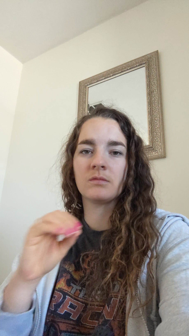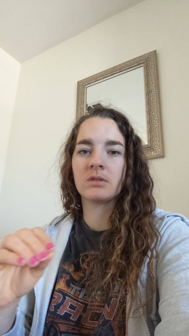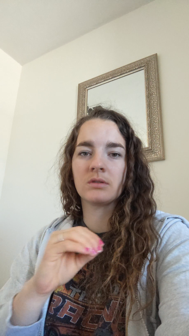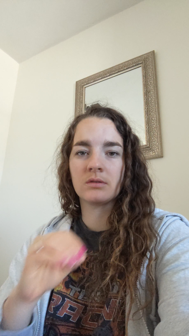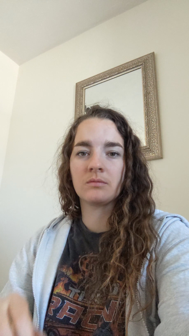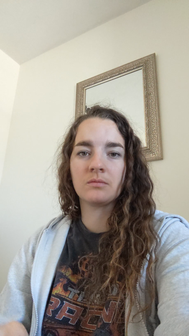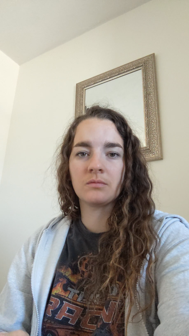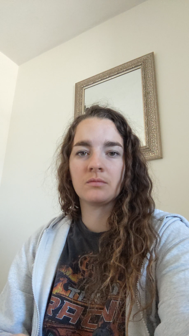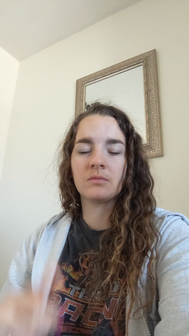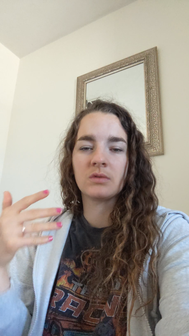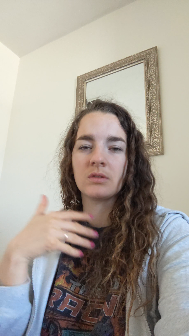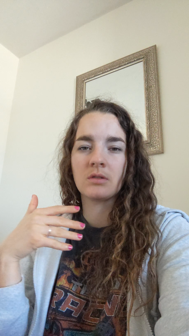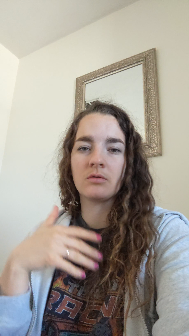scared